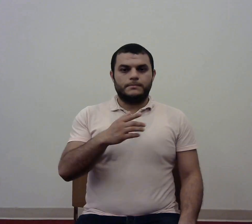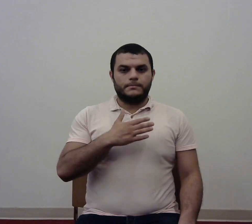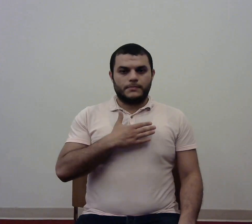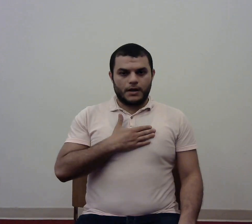mən